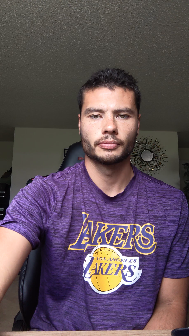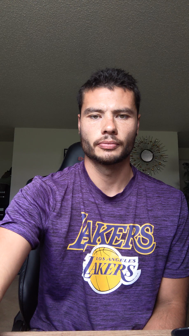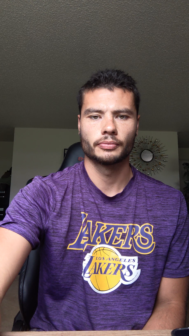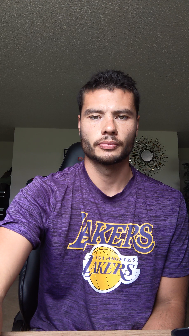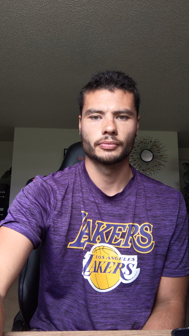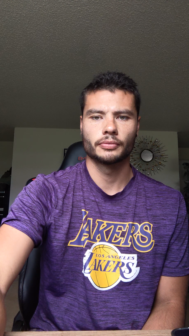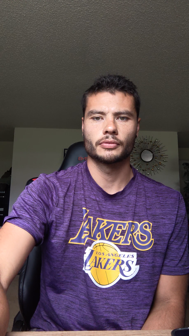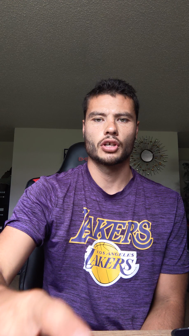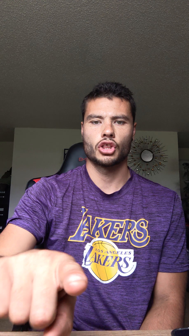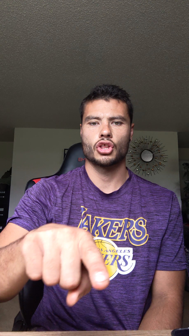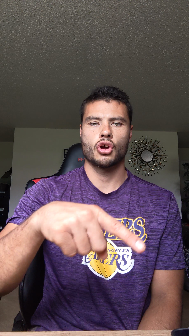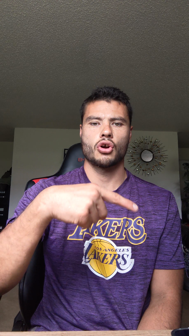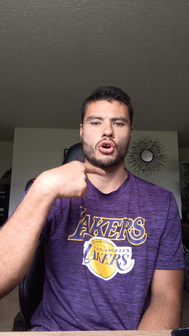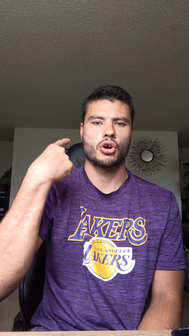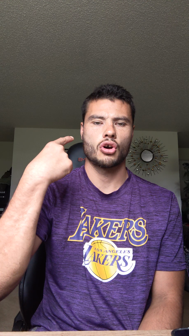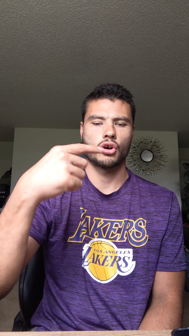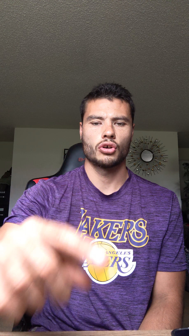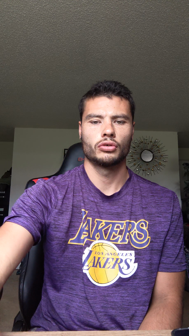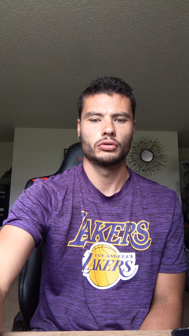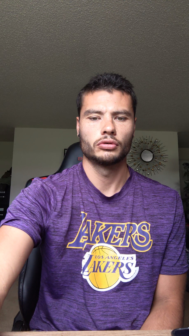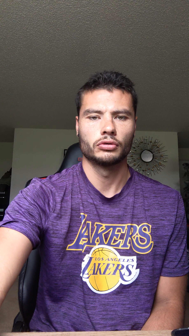long